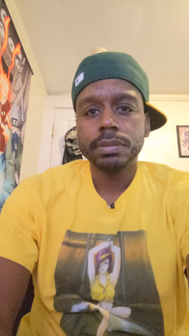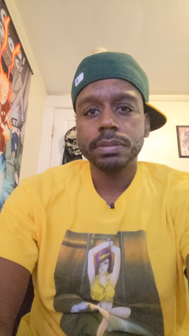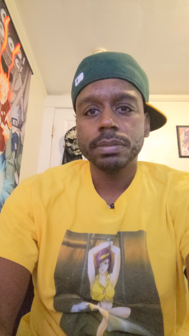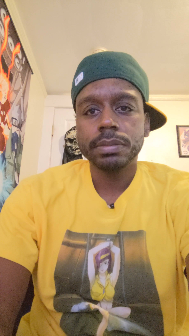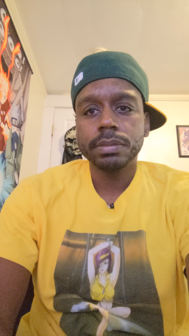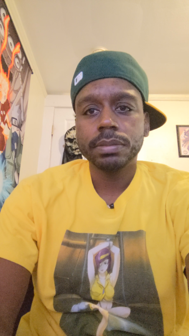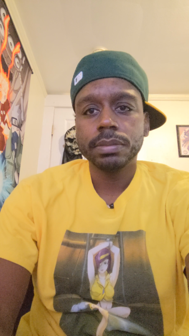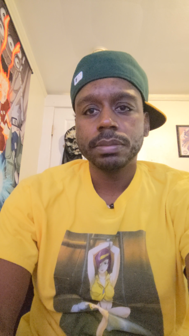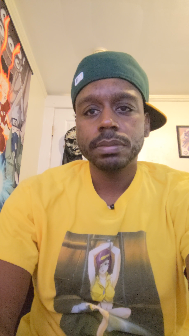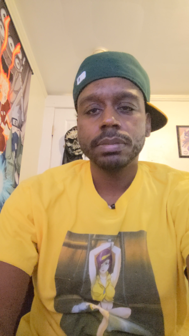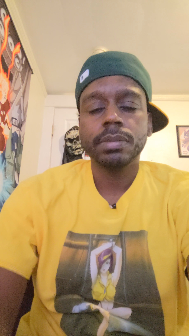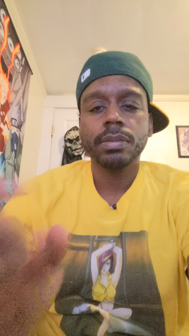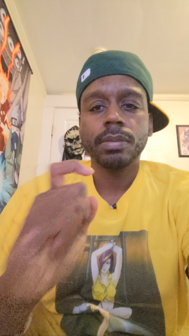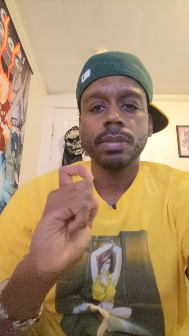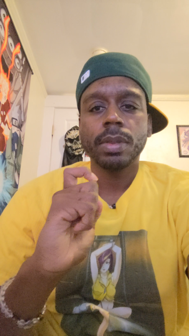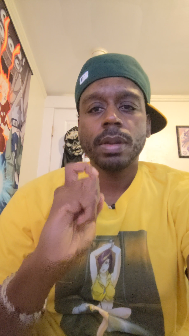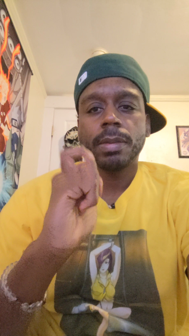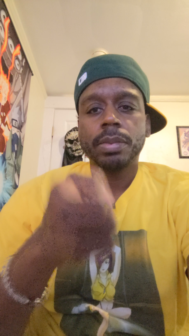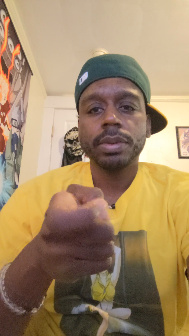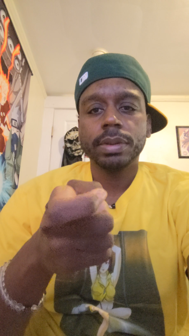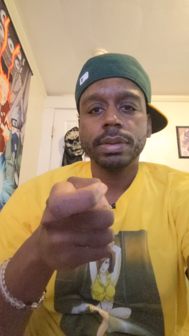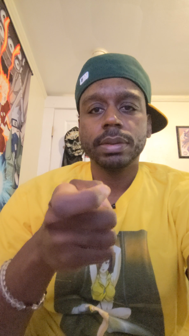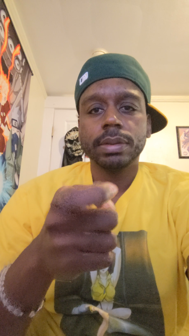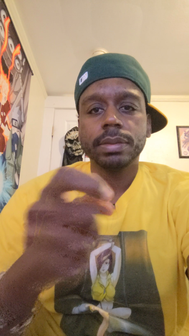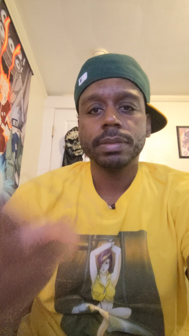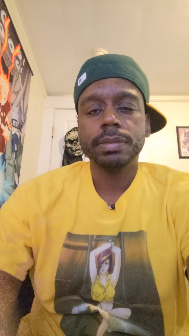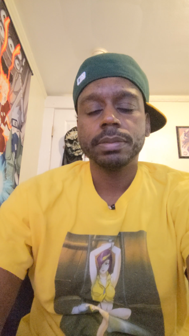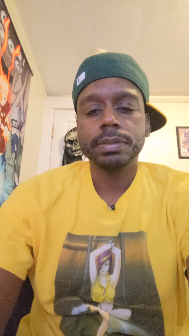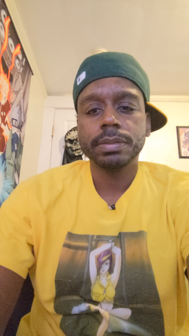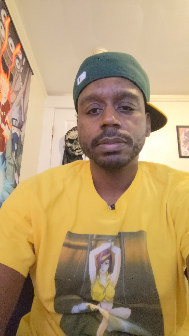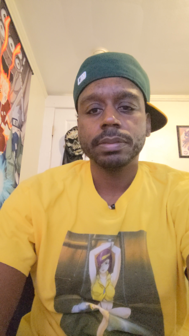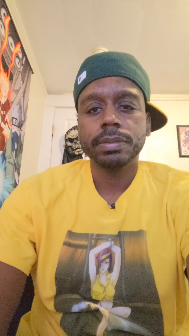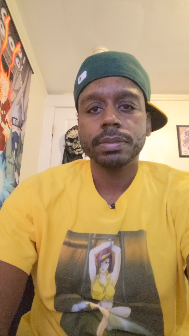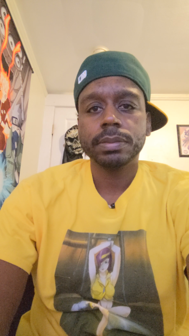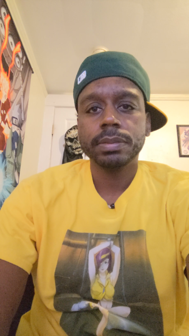present